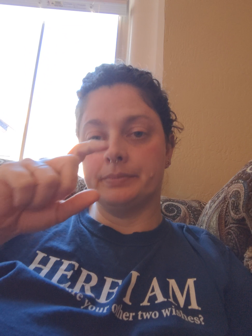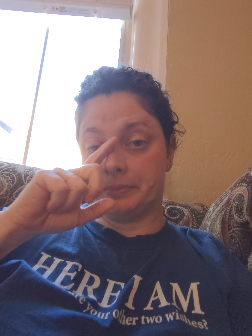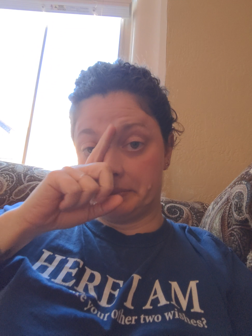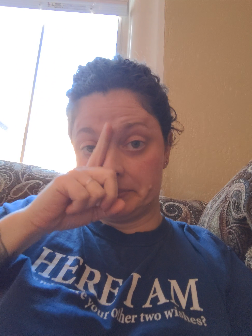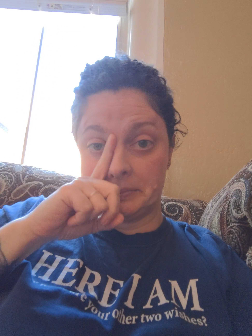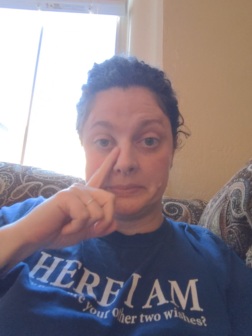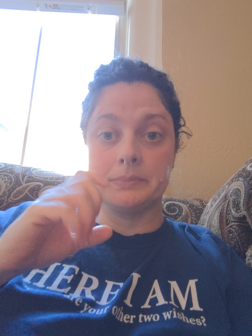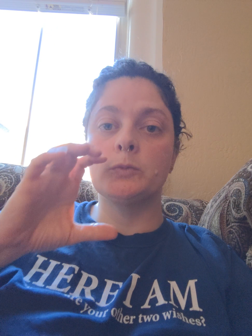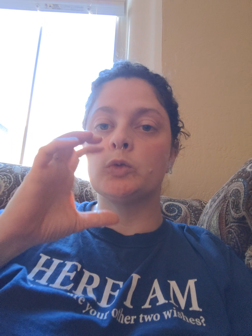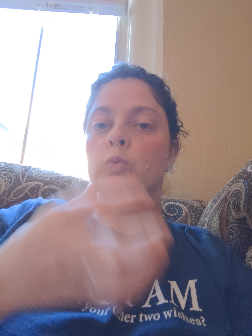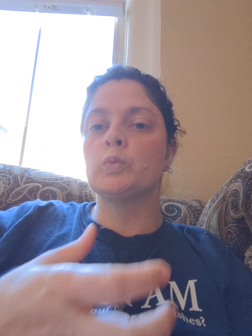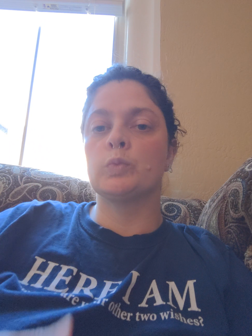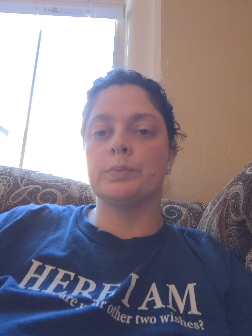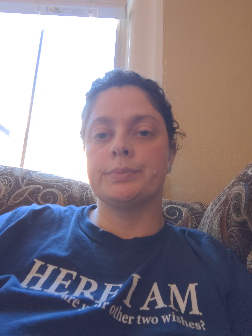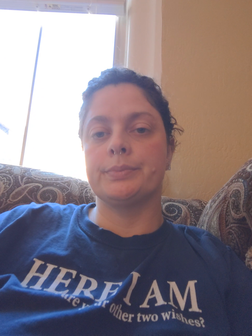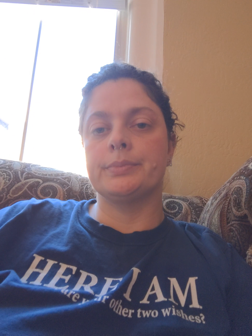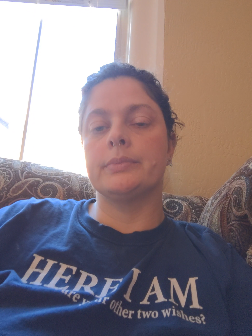balloon